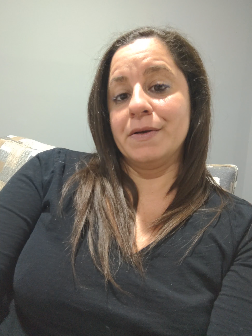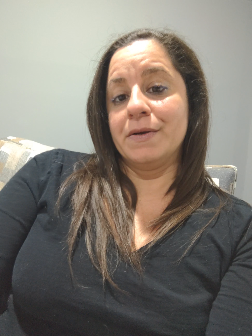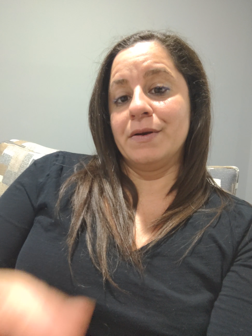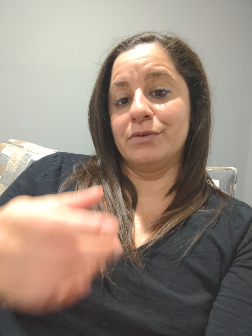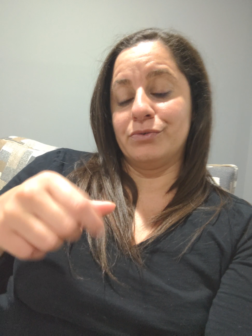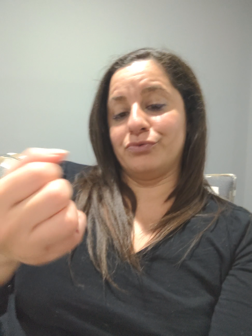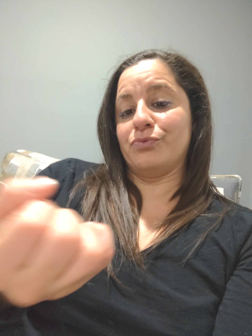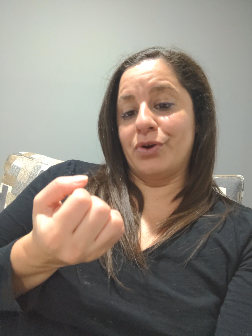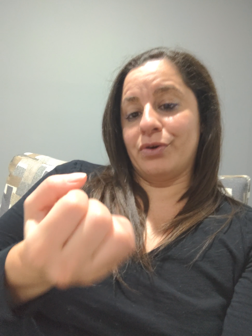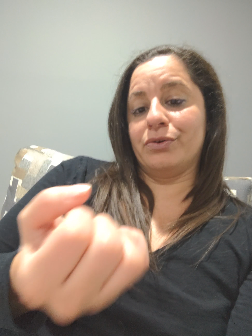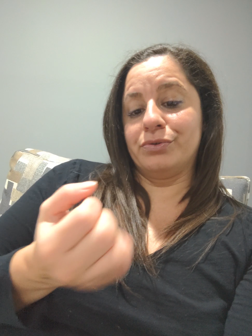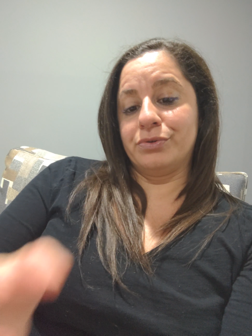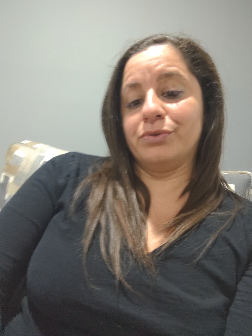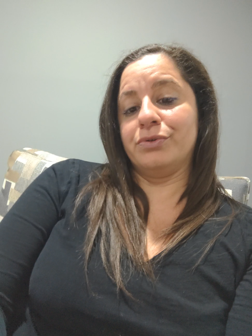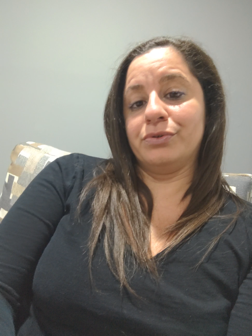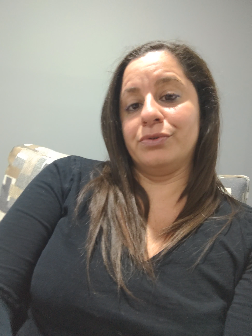drawer